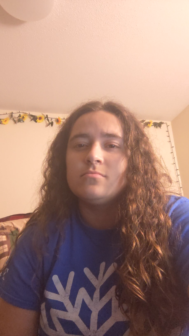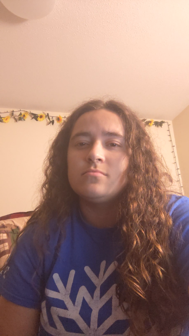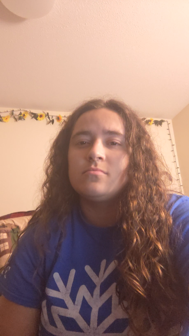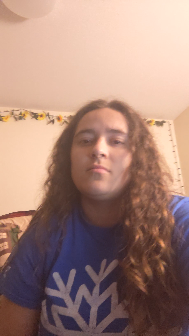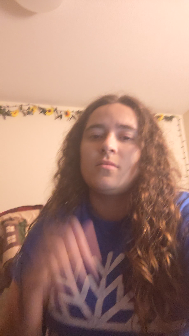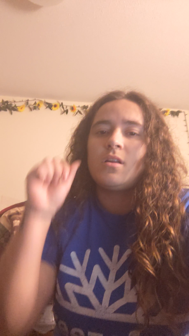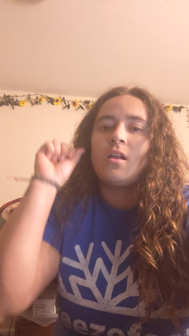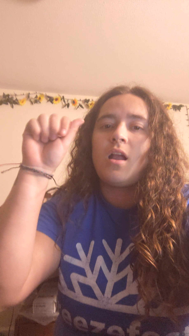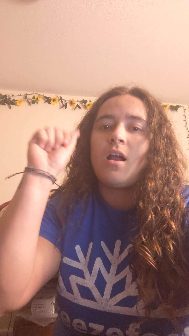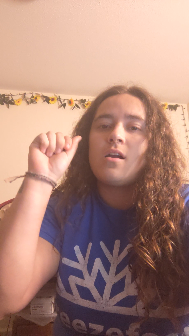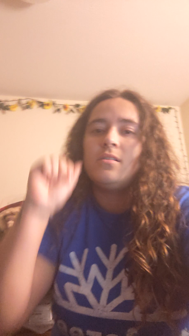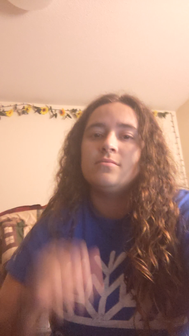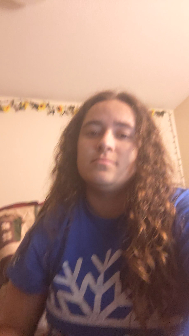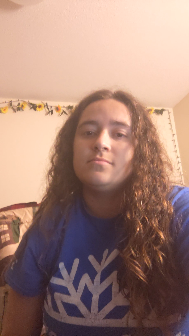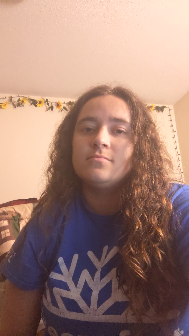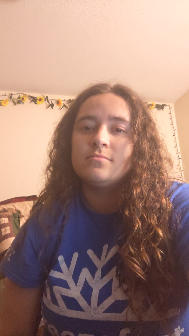knock